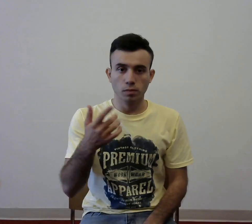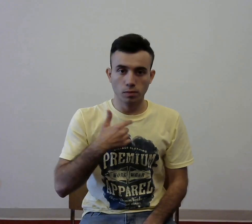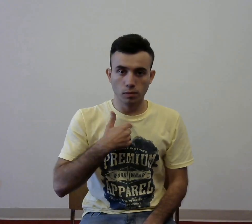mən